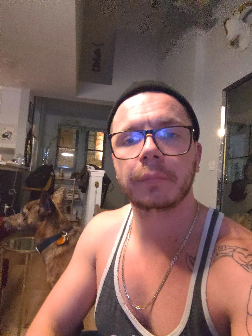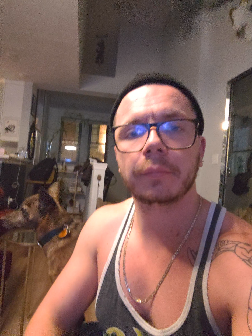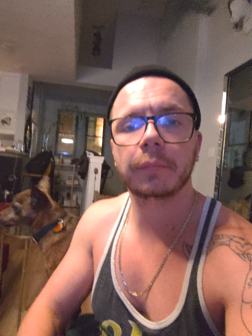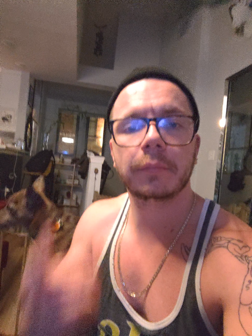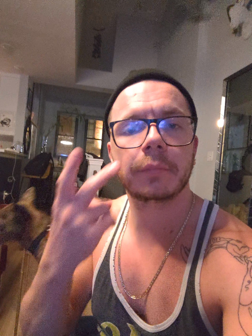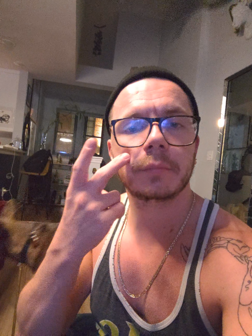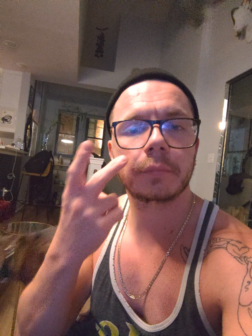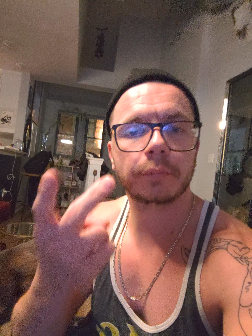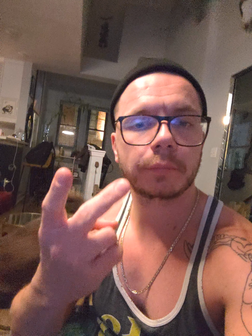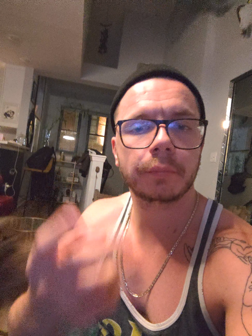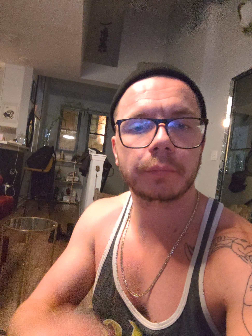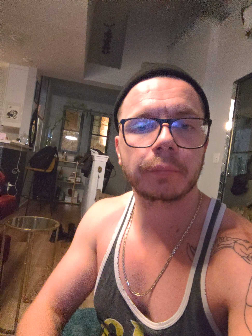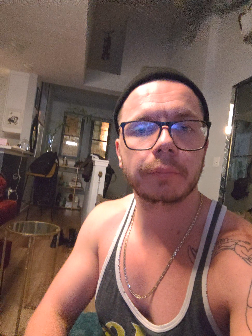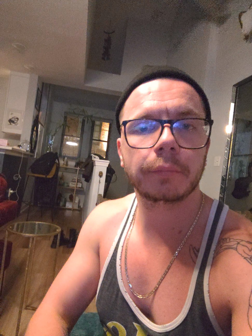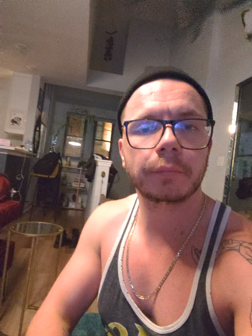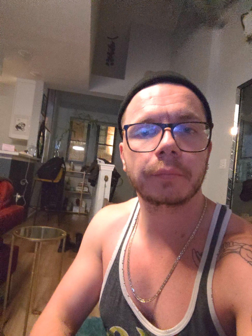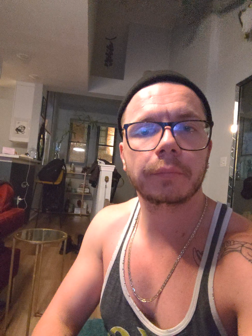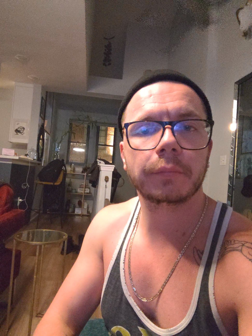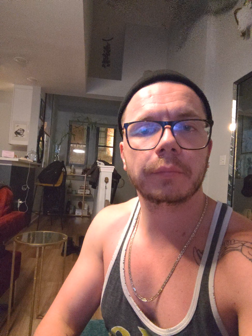see